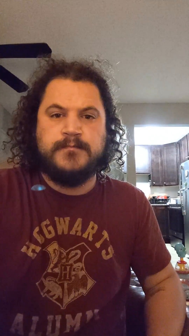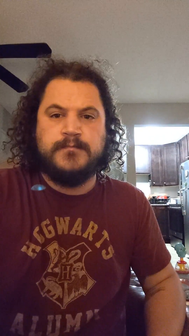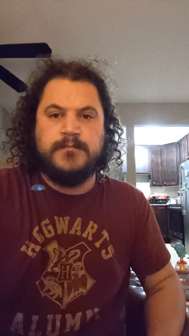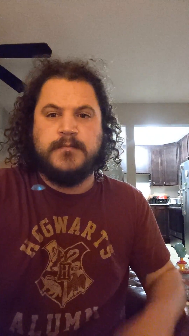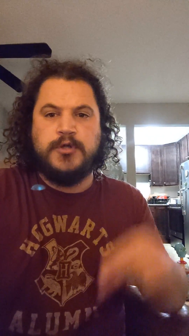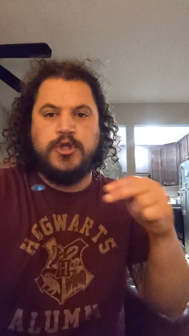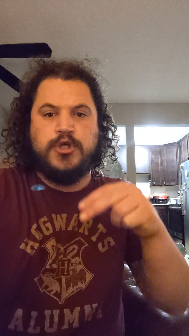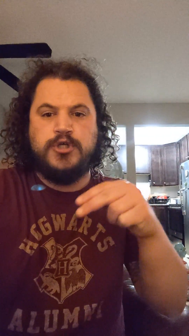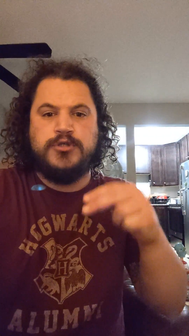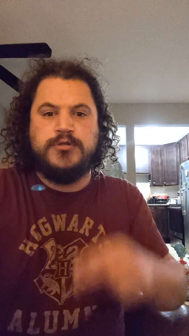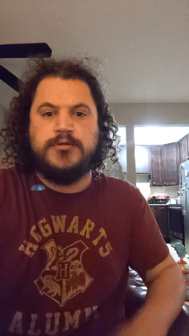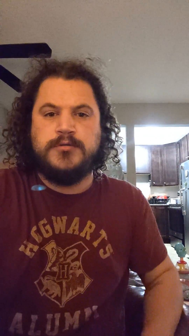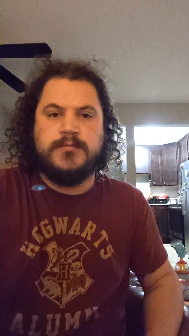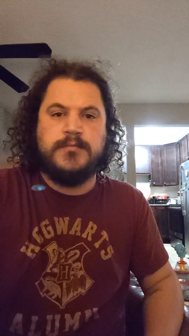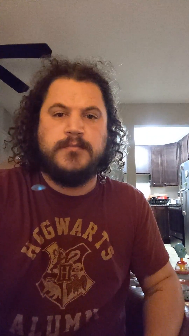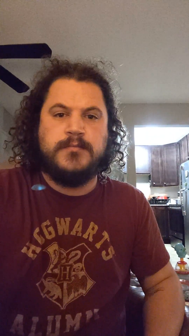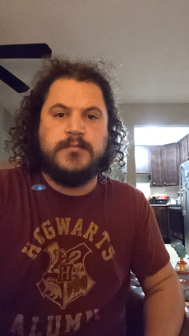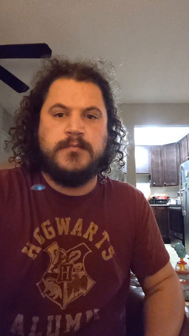nurse